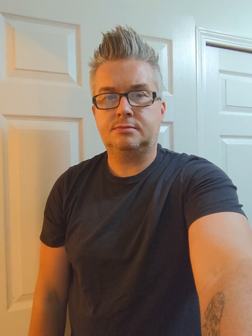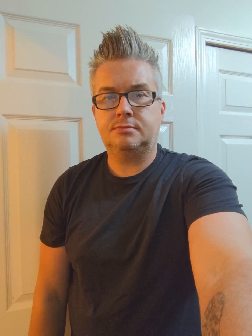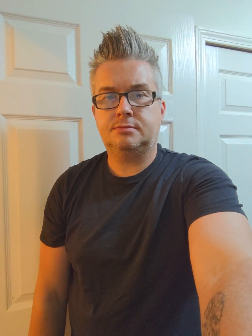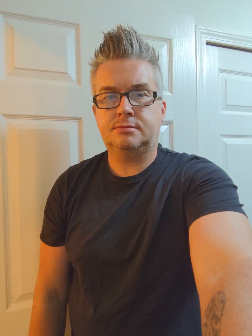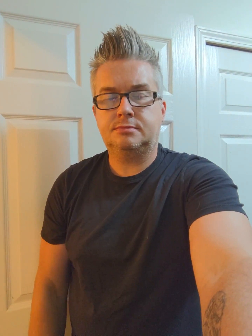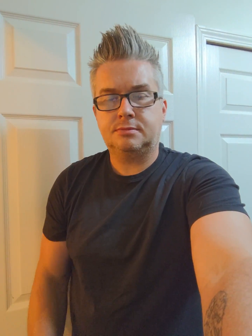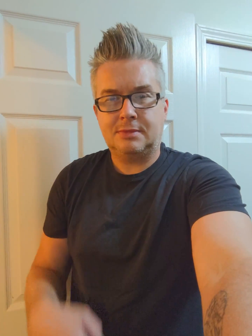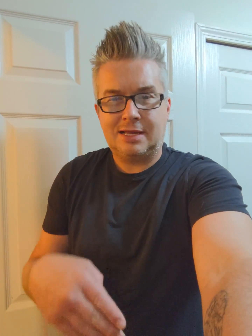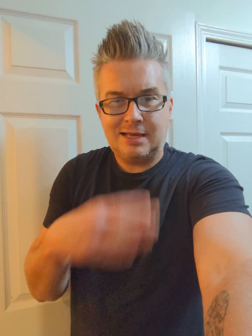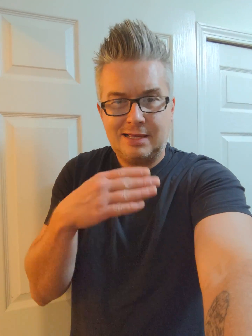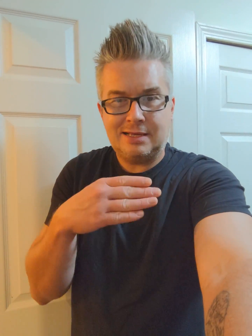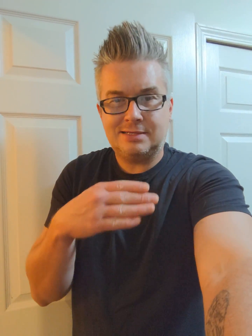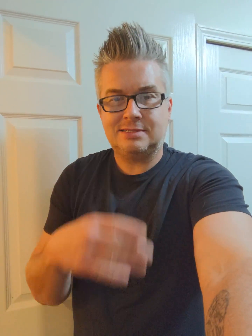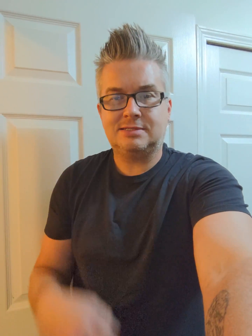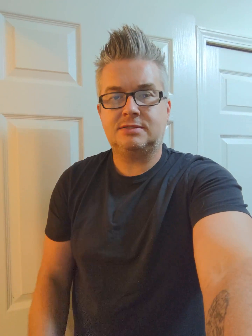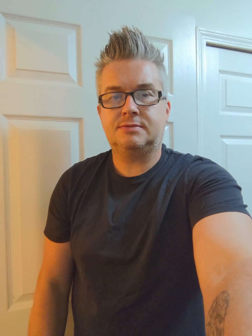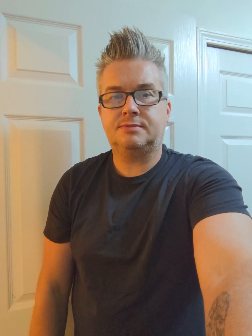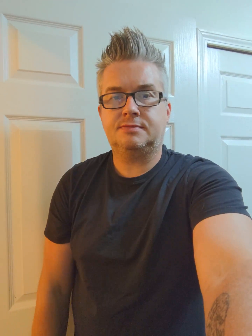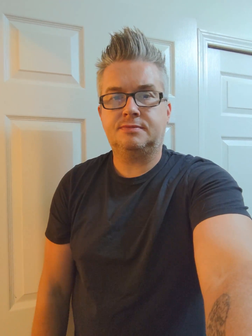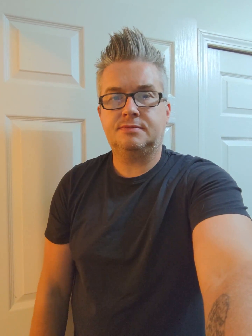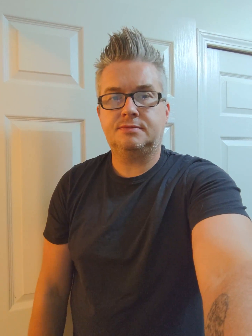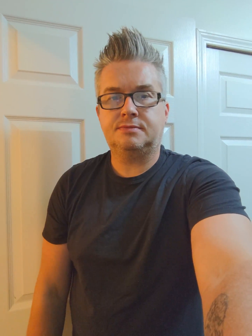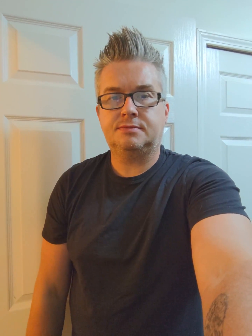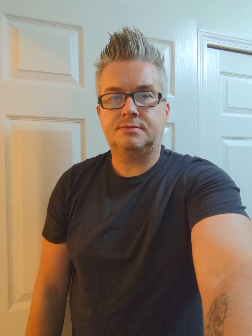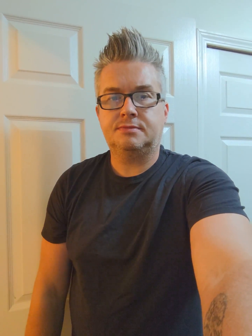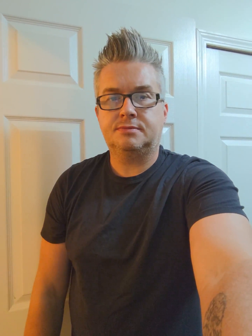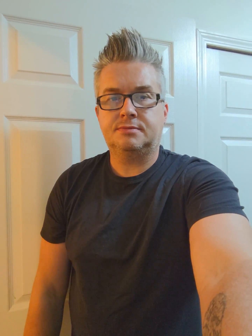kick